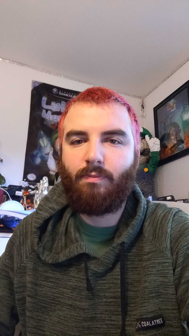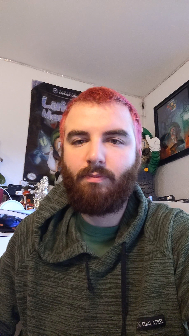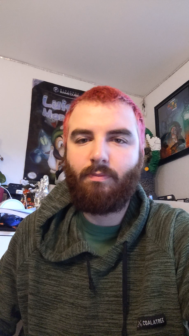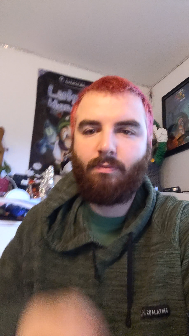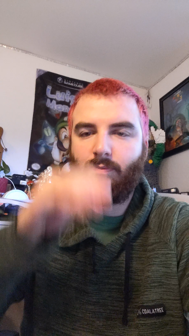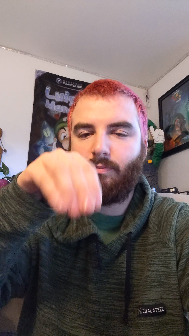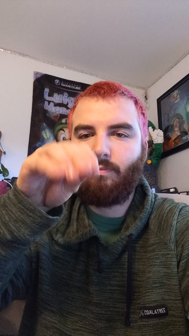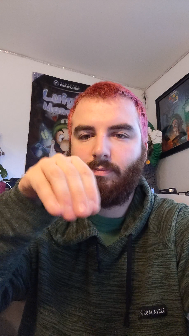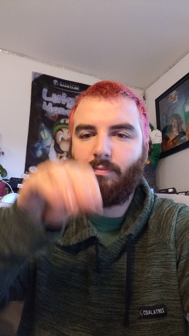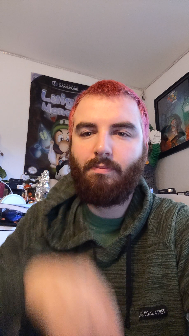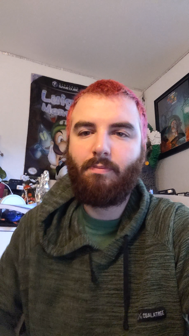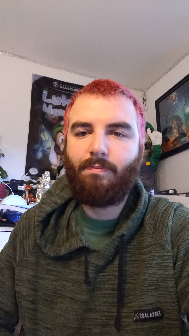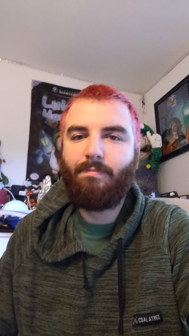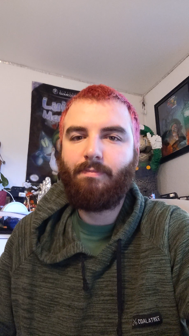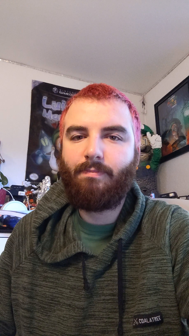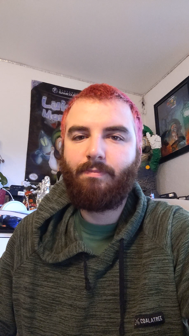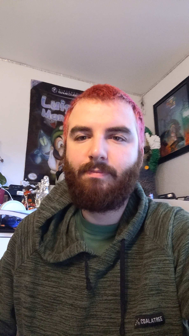inside